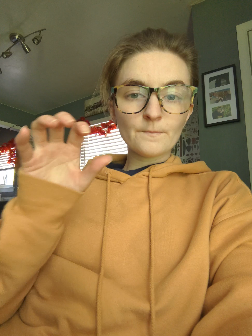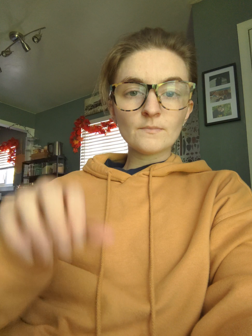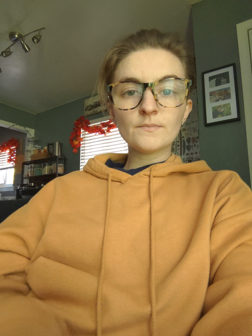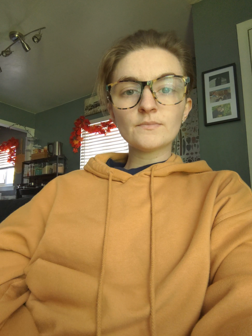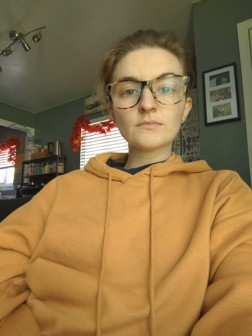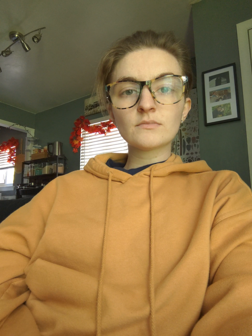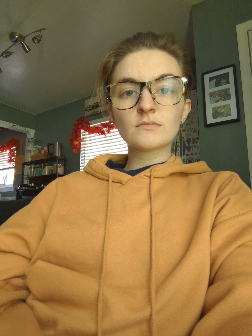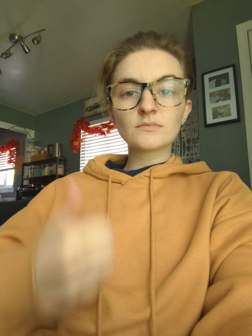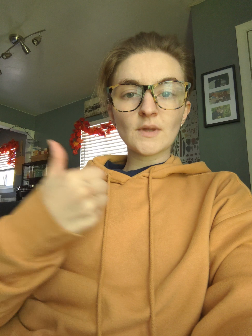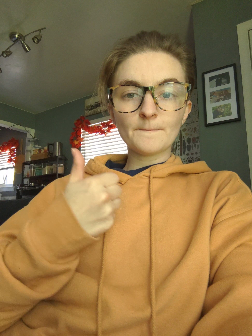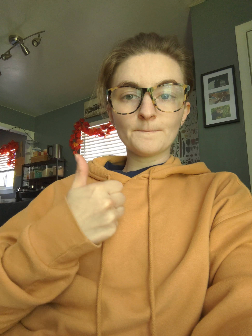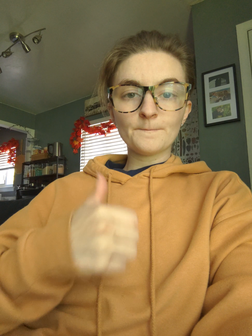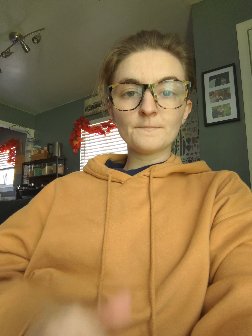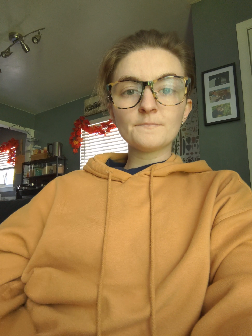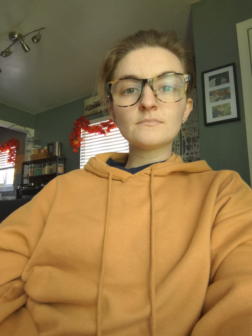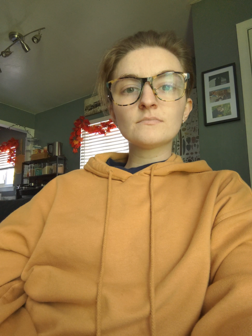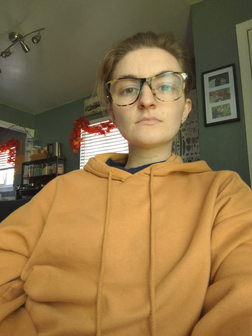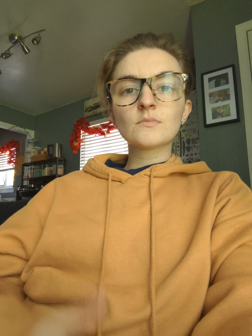game